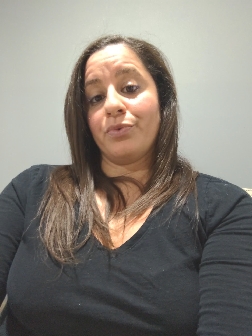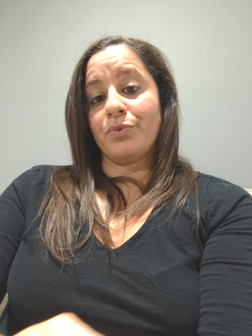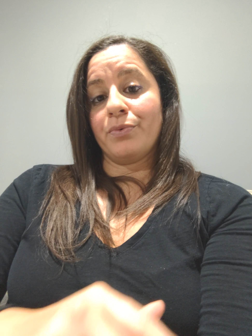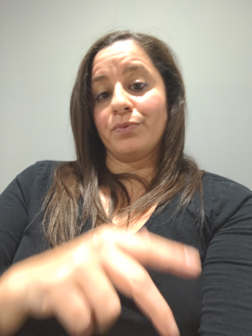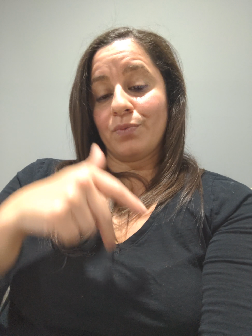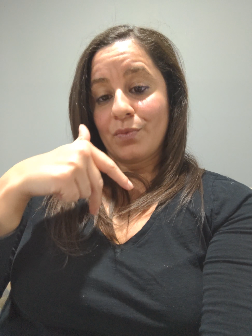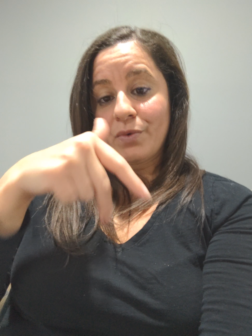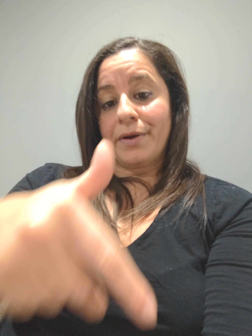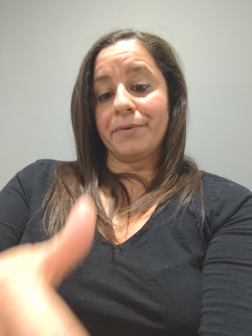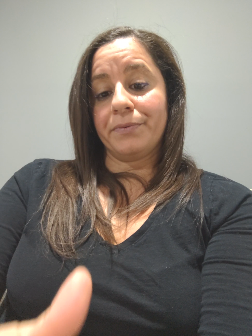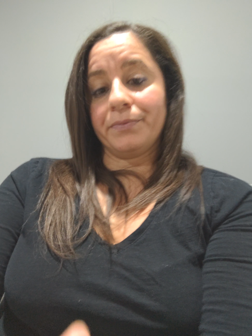ride